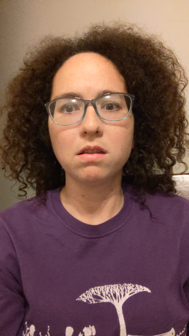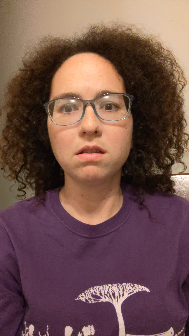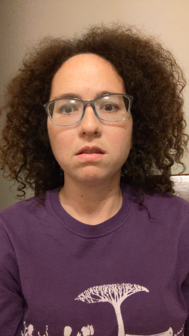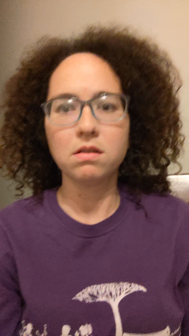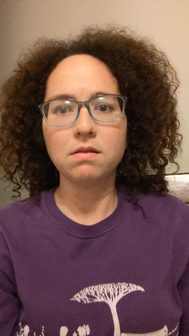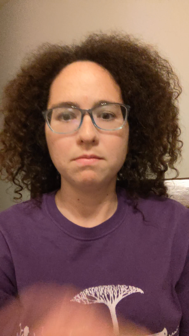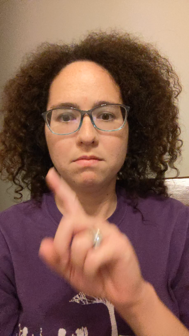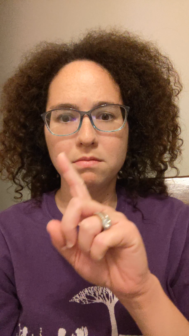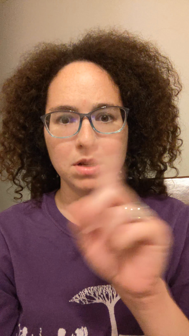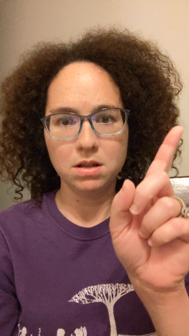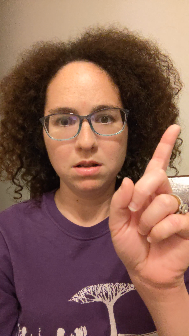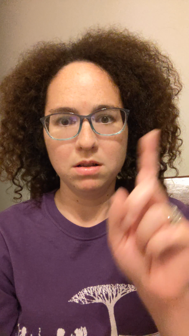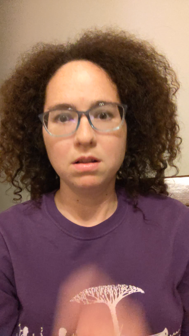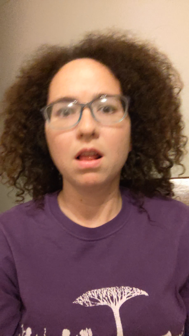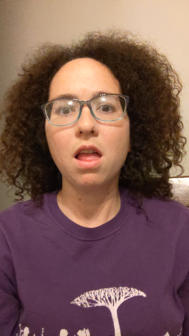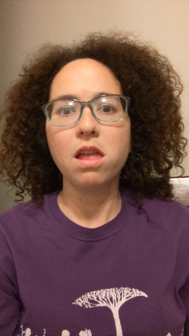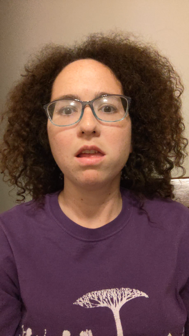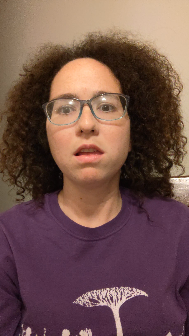but